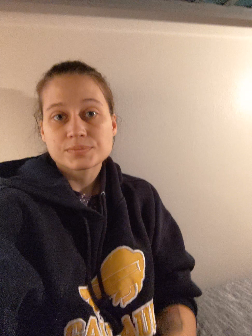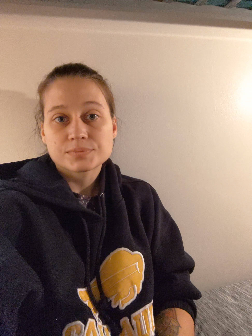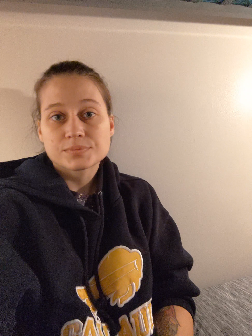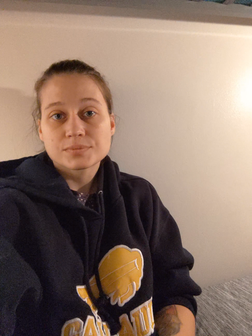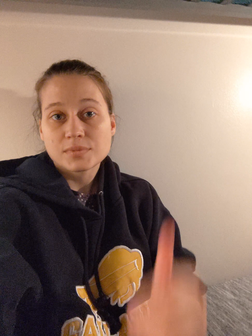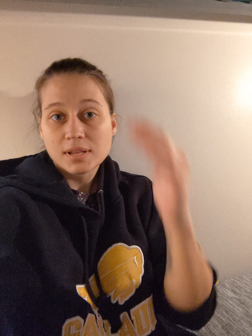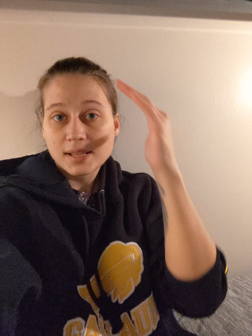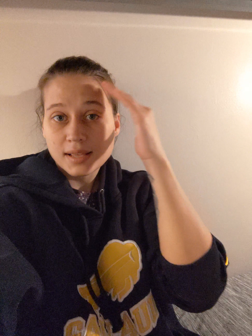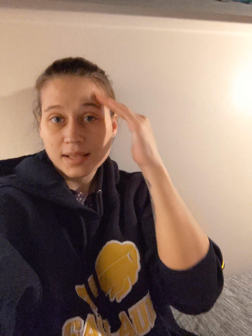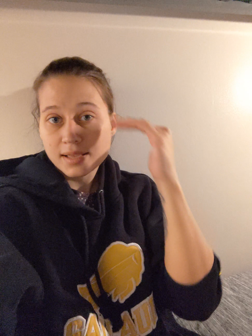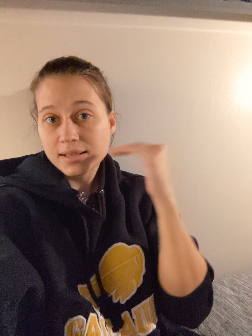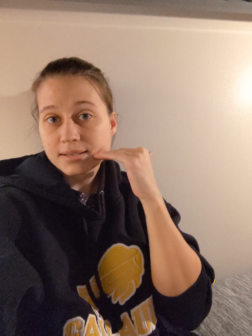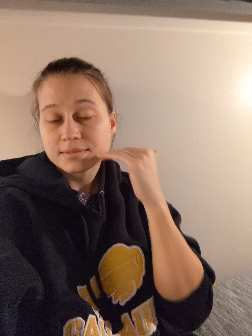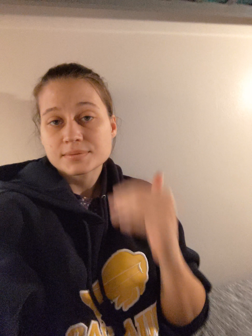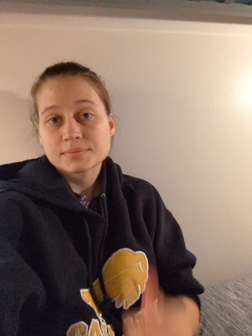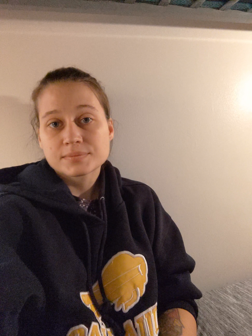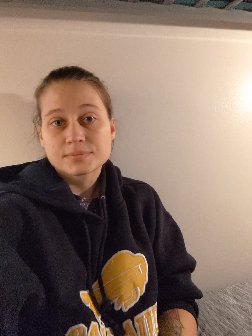head